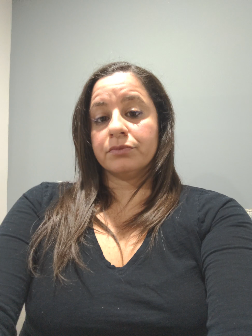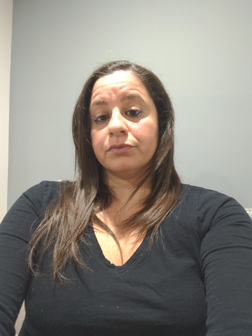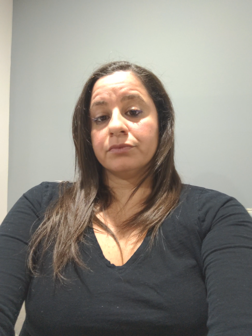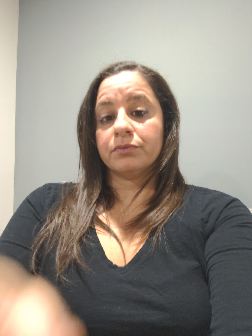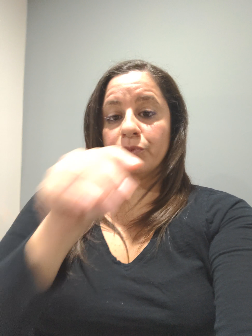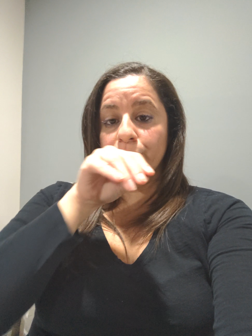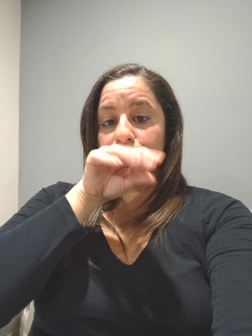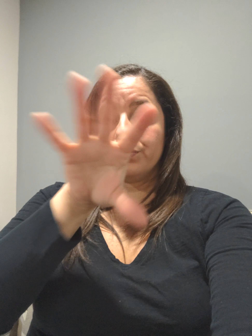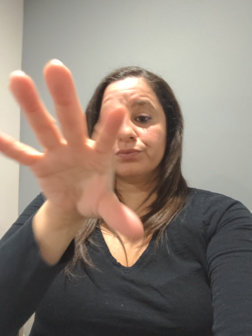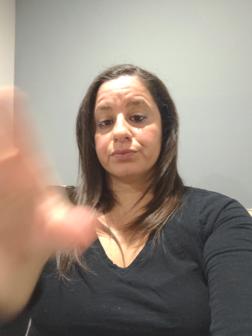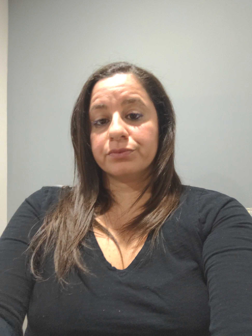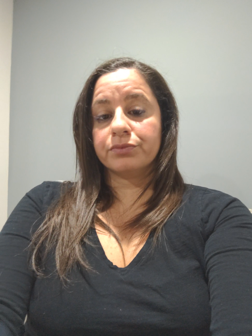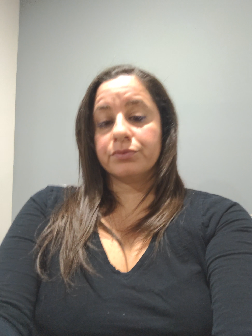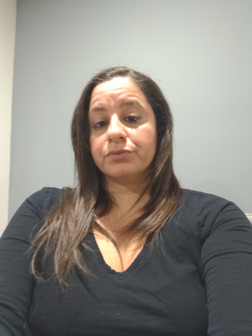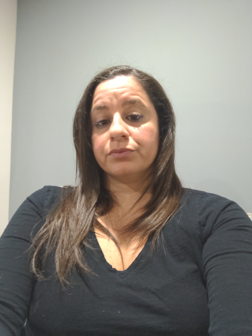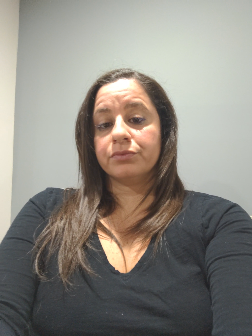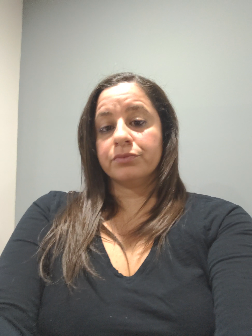blow